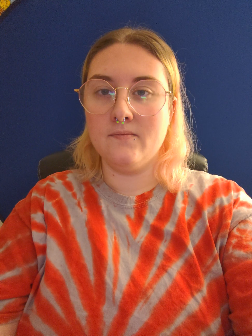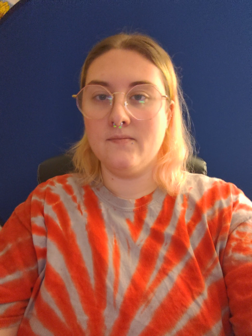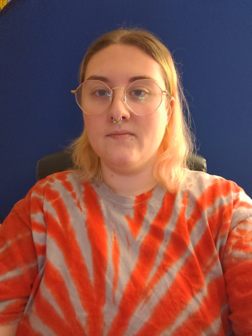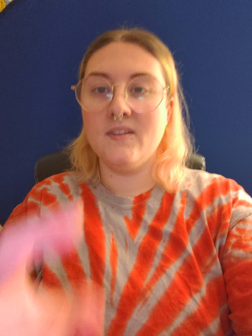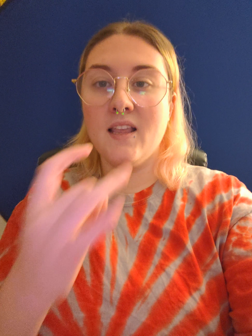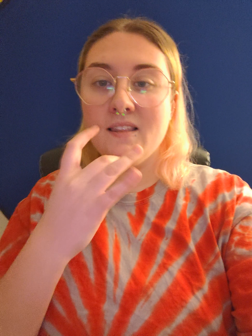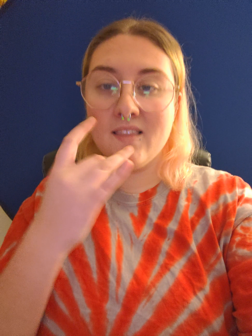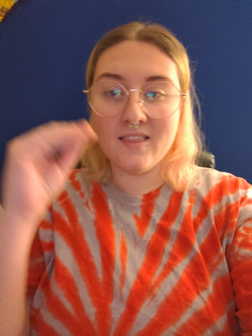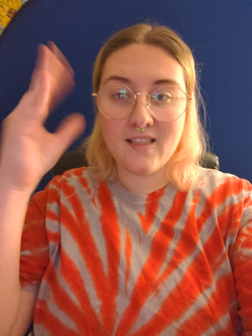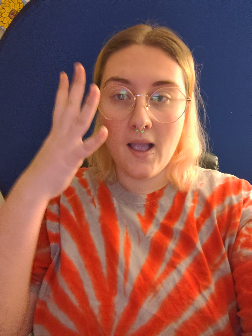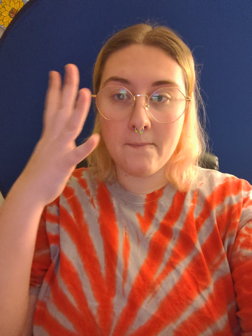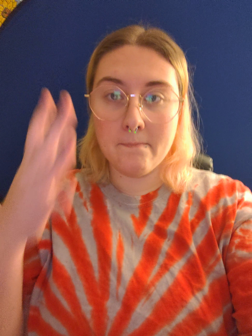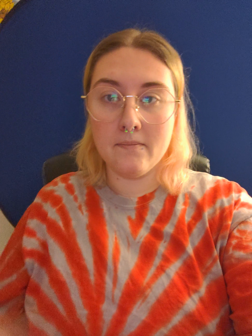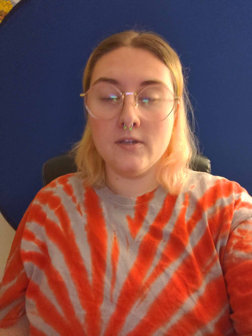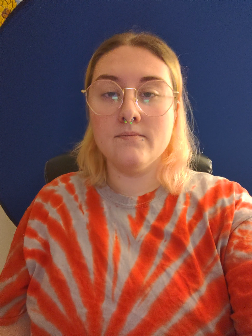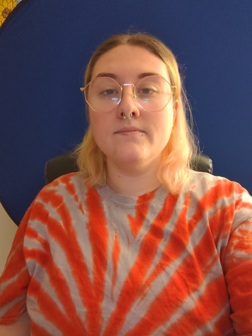lamp